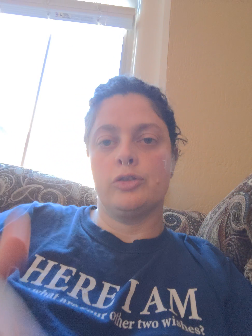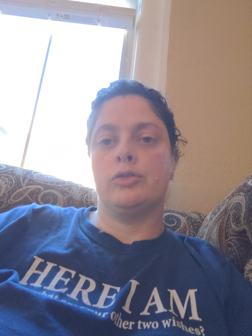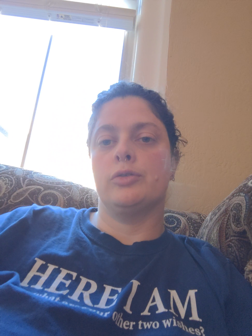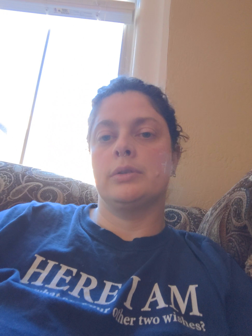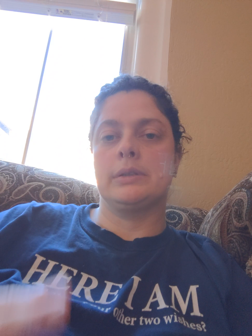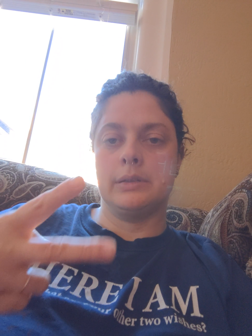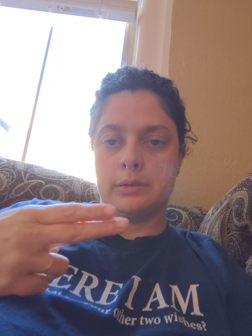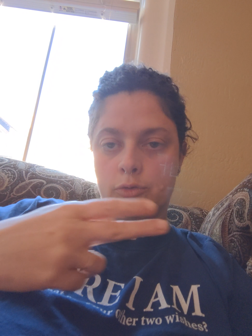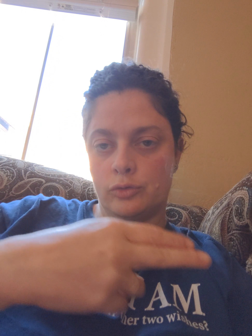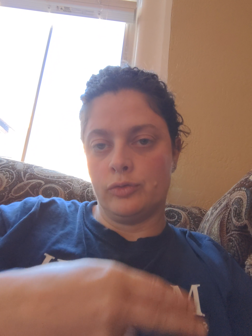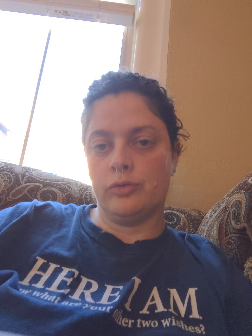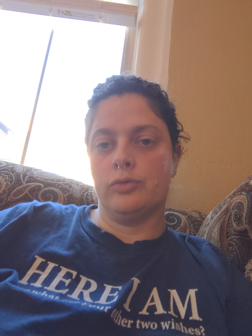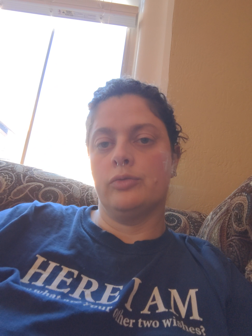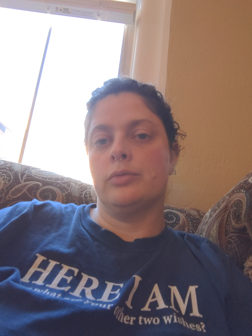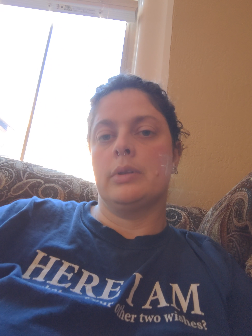scissors